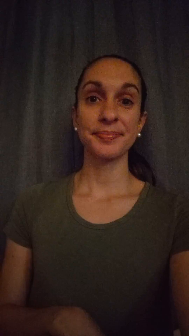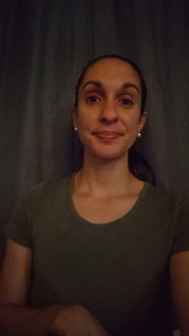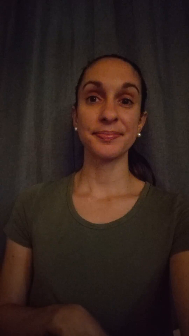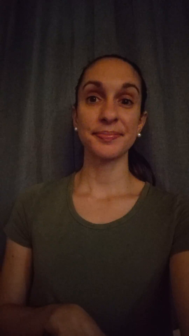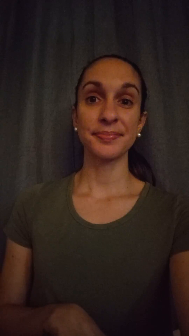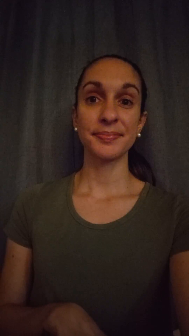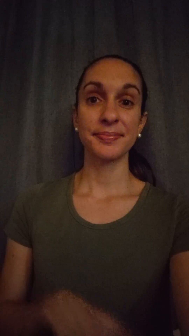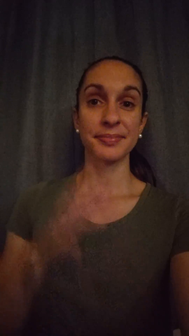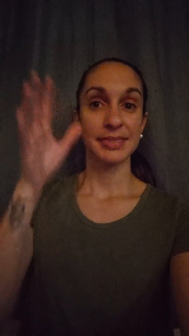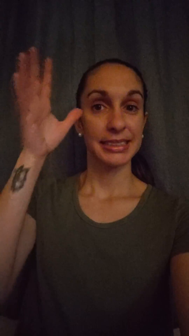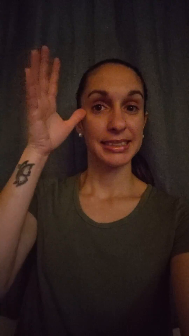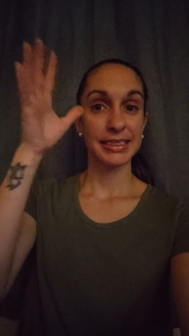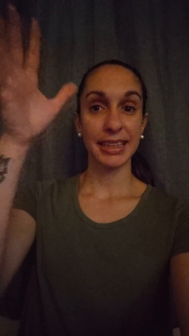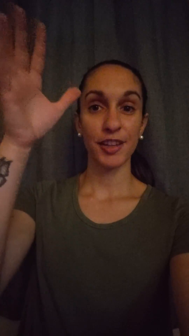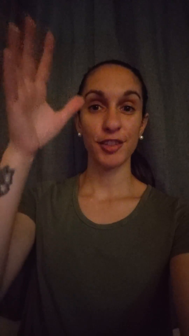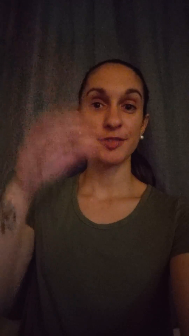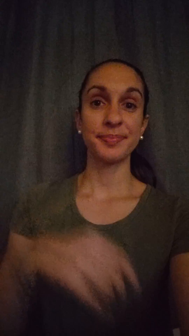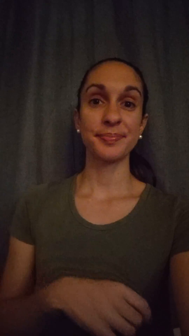deer